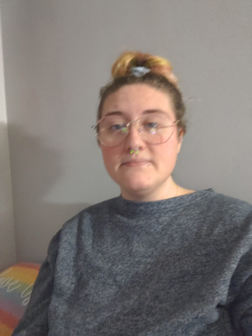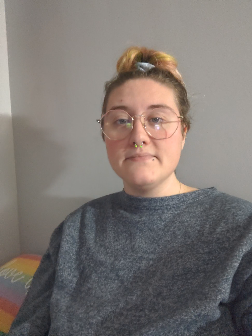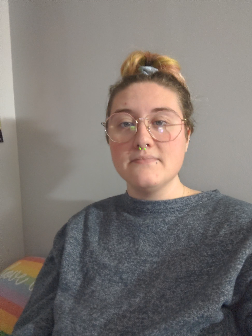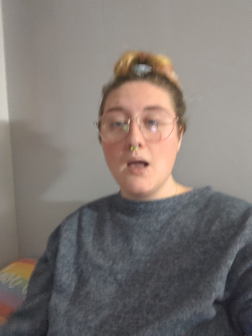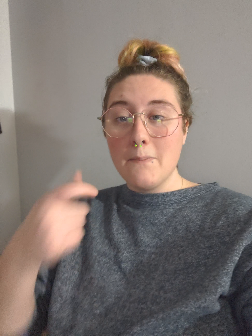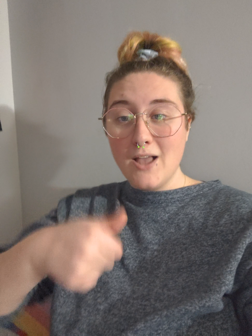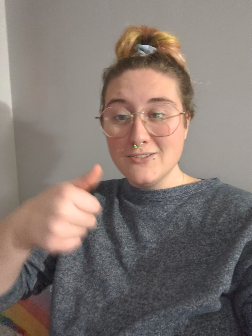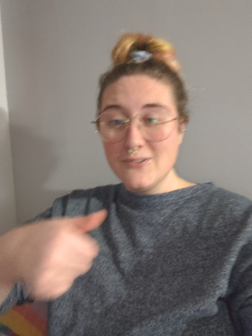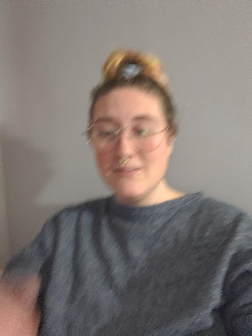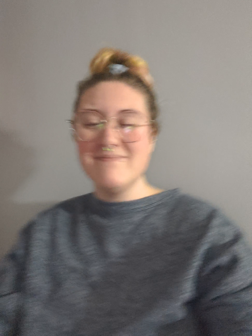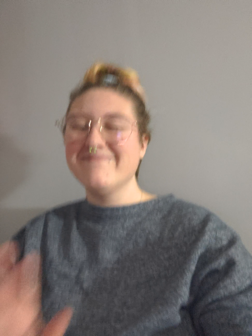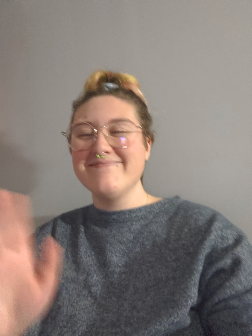puzzle